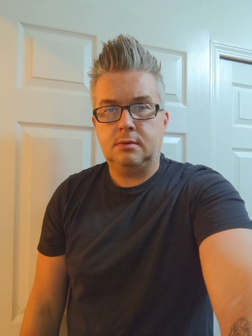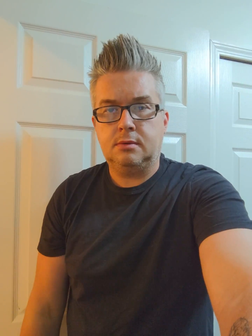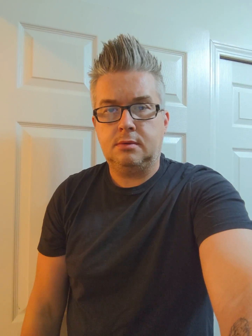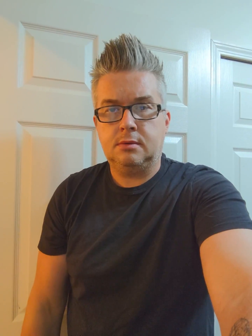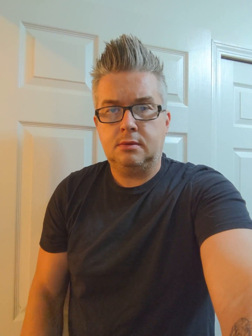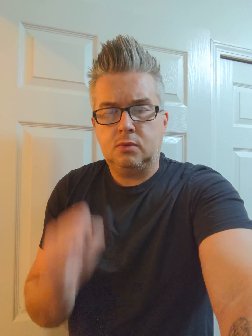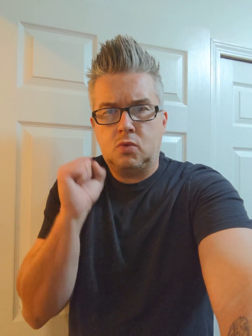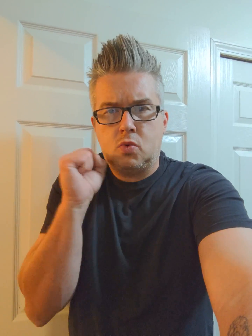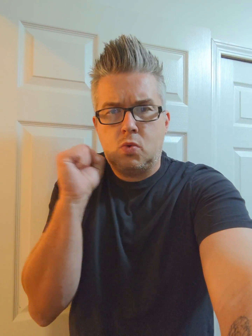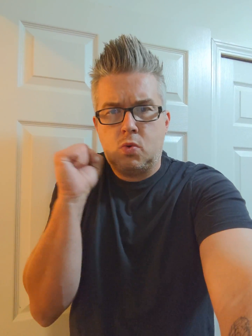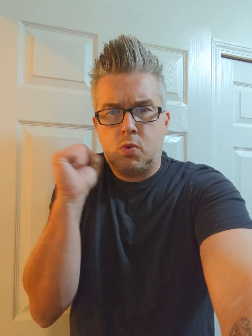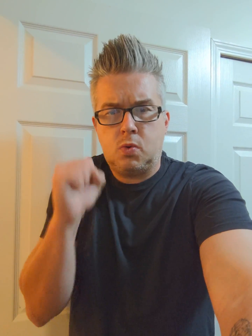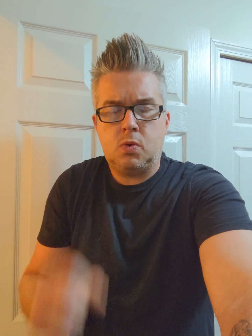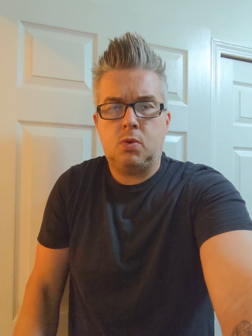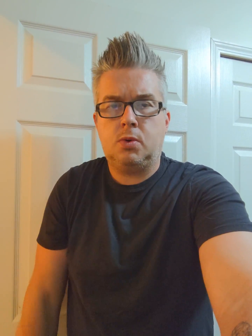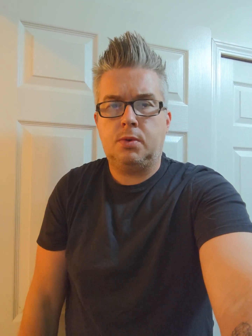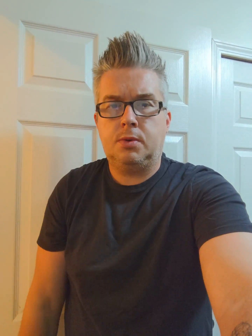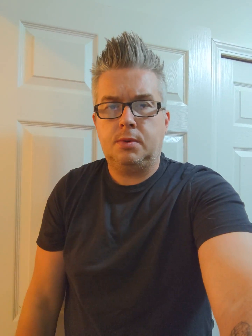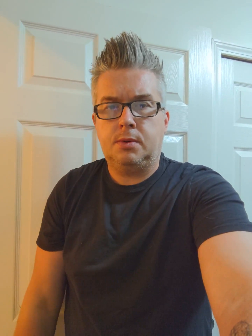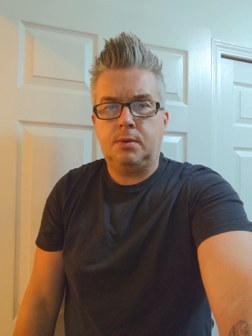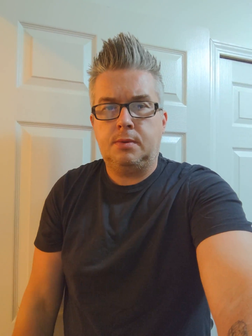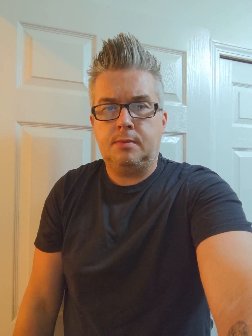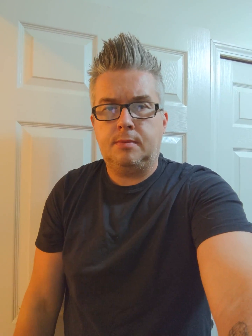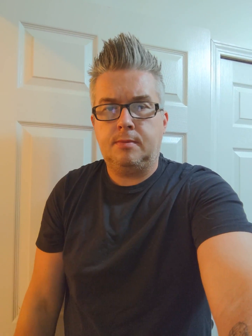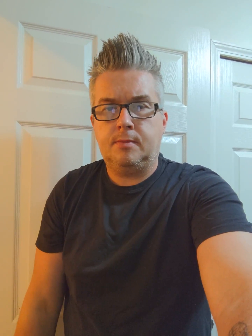cold